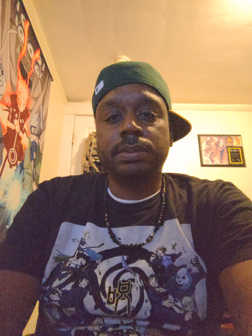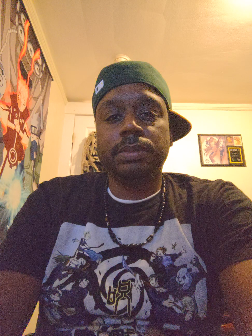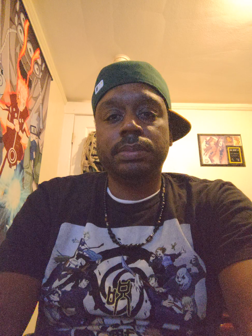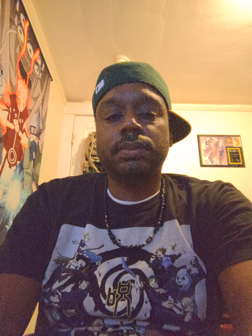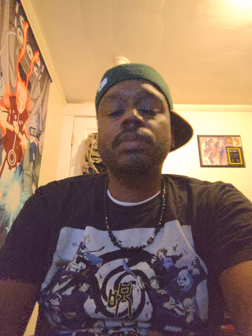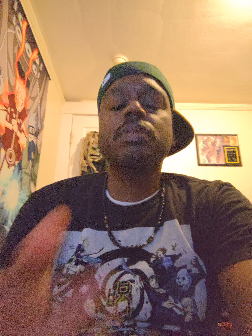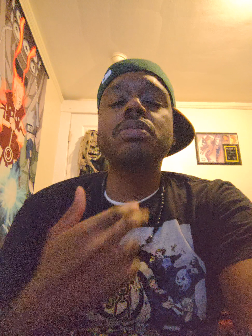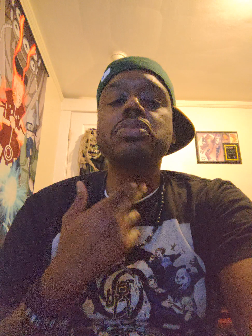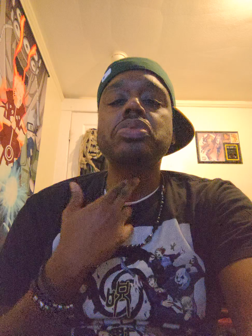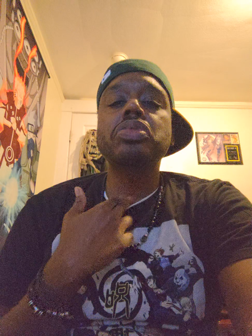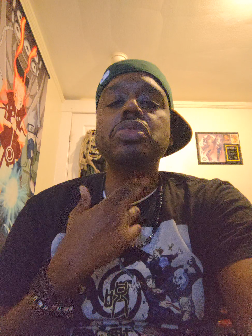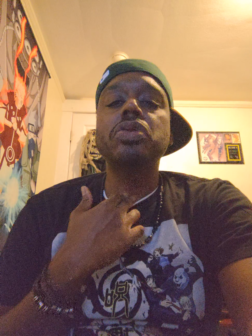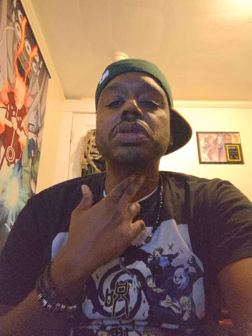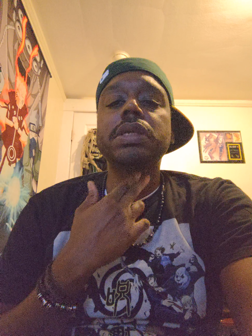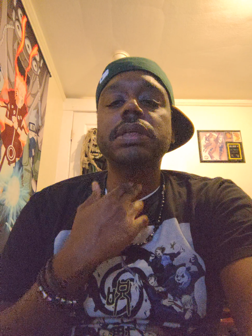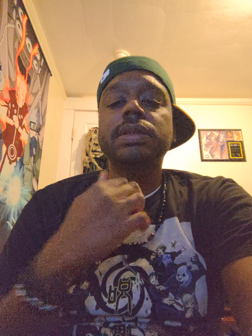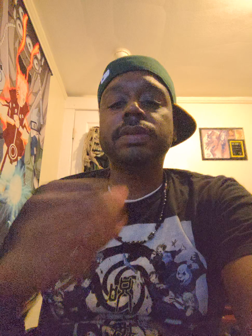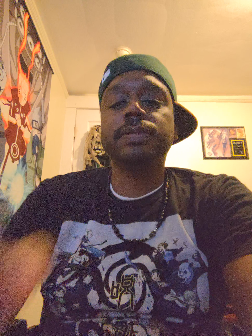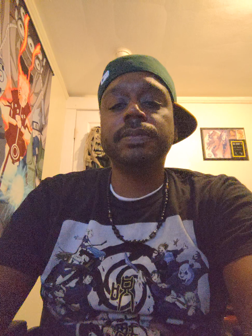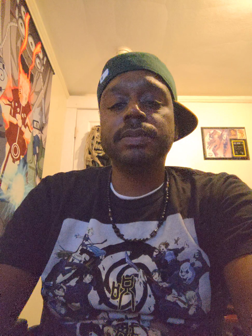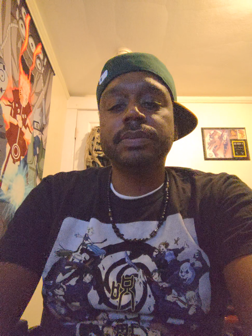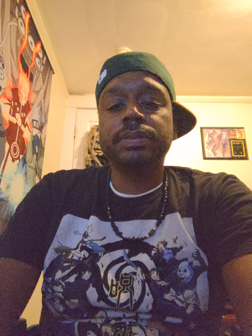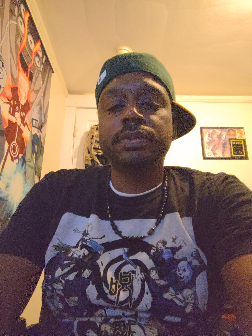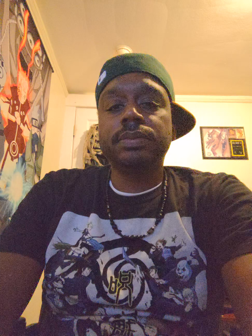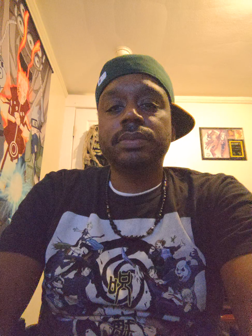thirsty